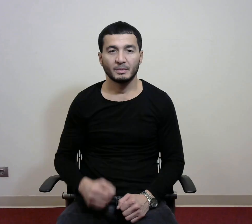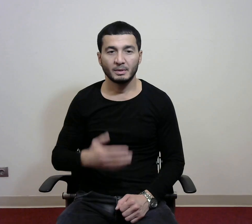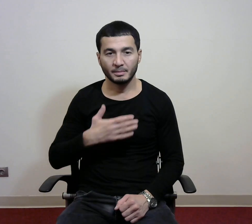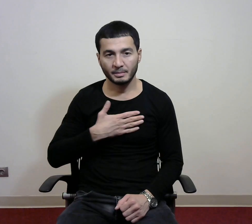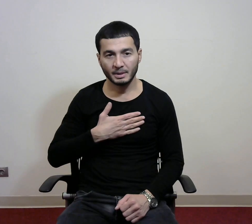mən